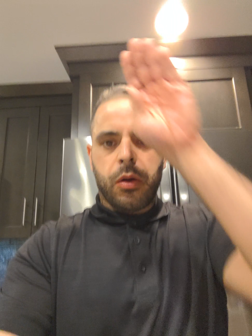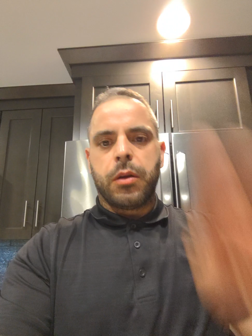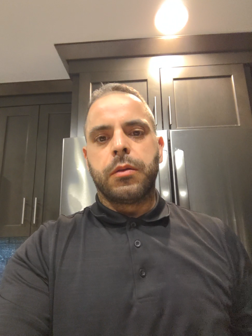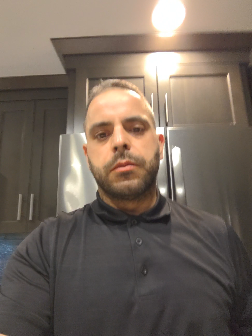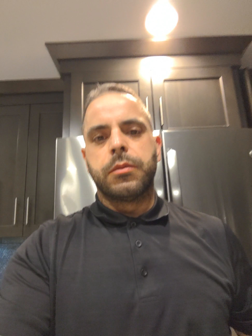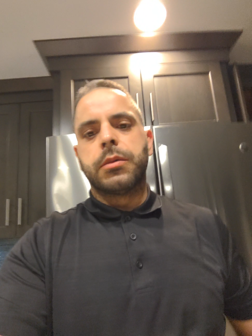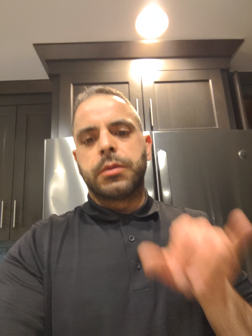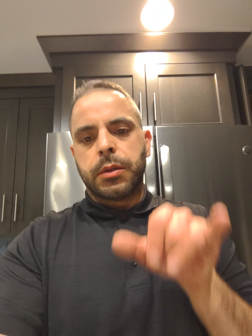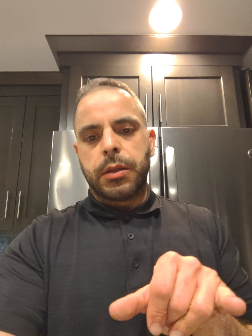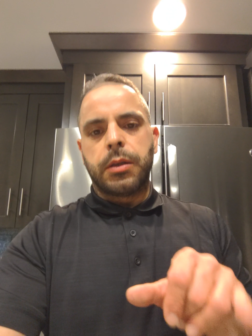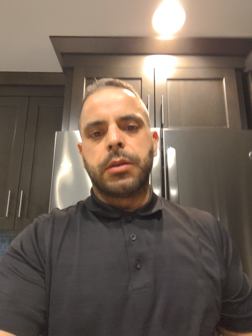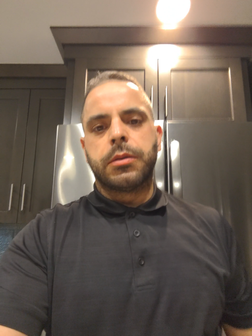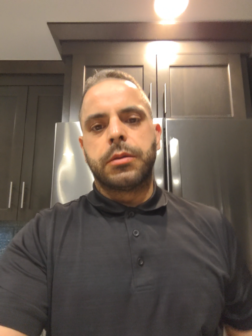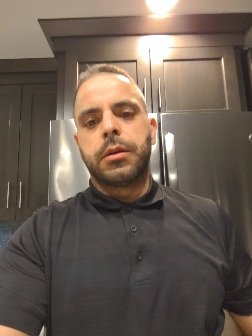stay